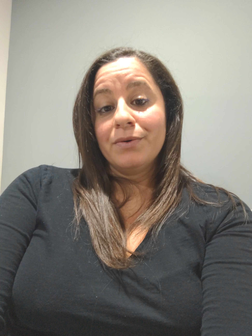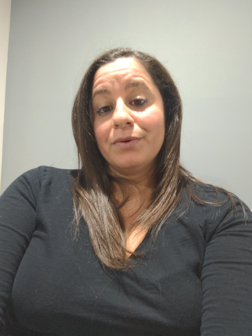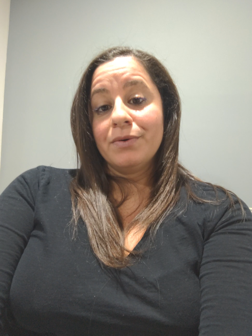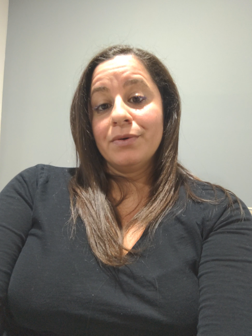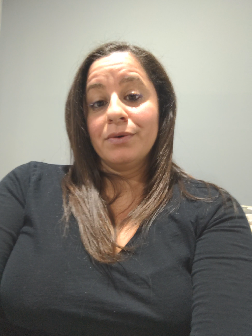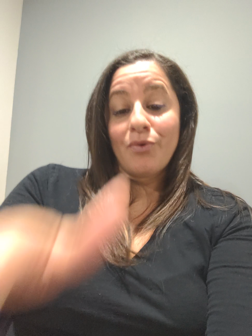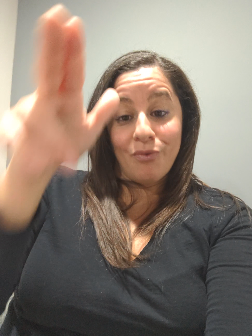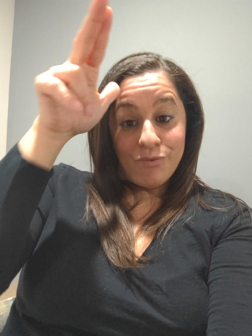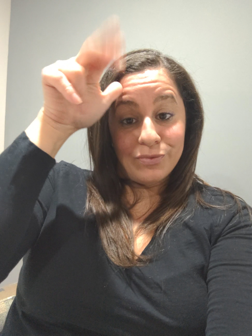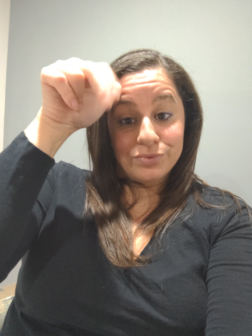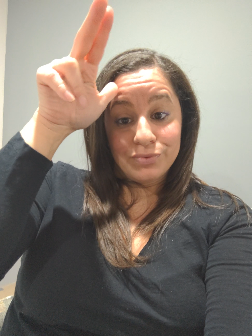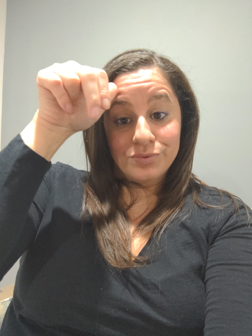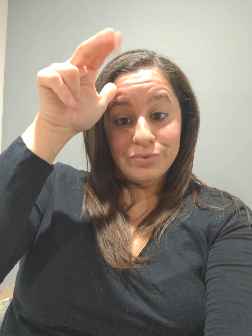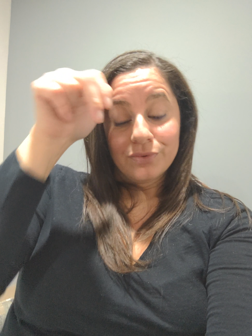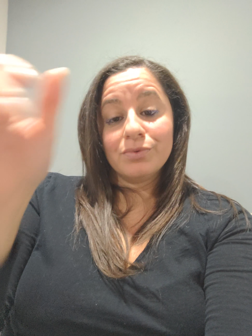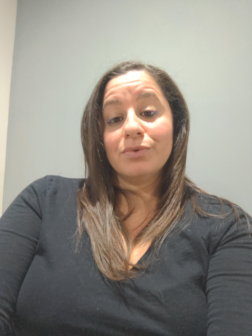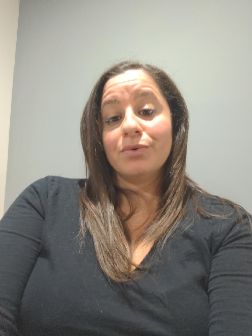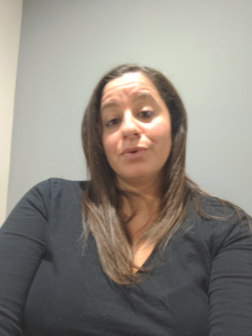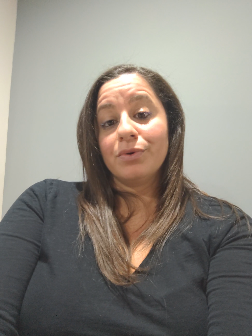donkey